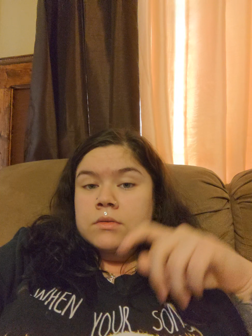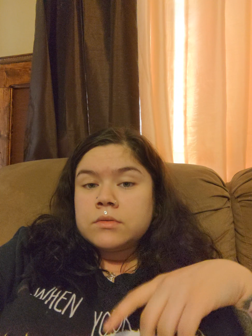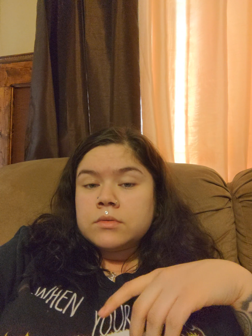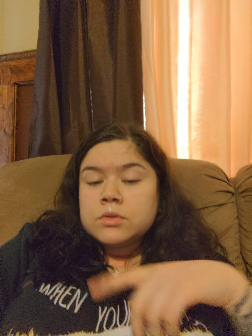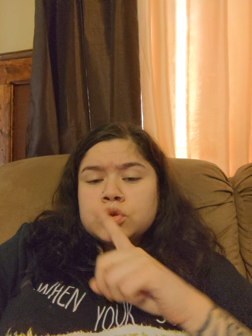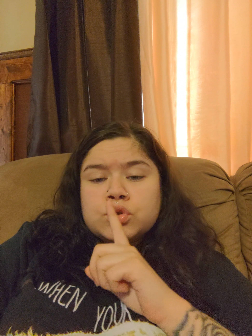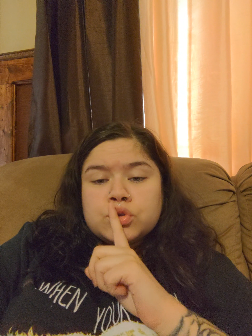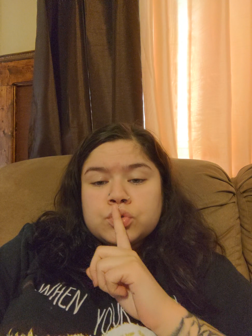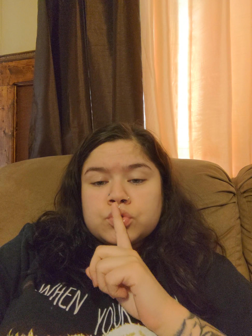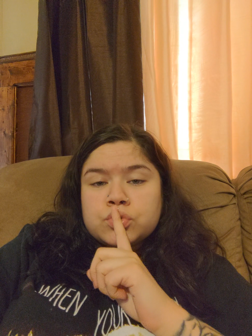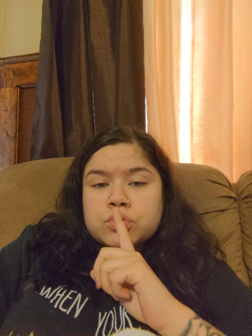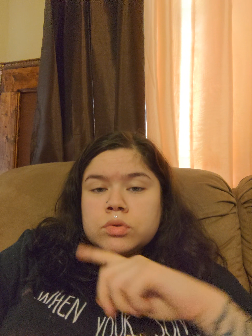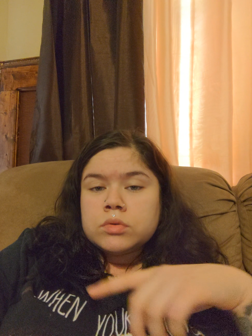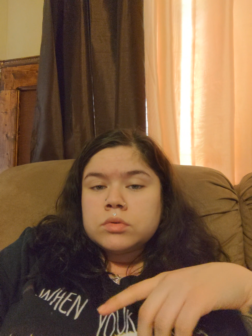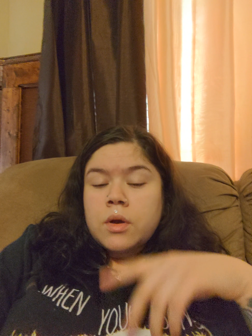shhh